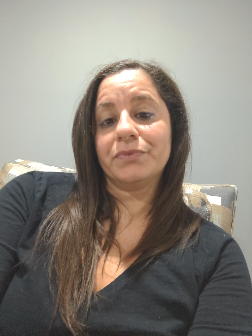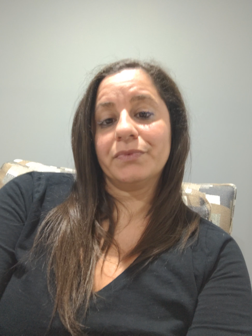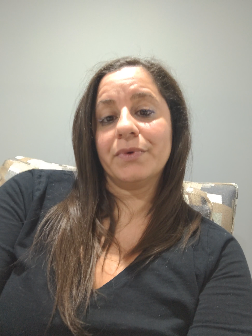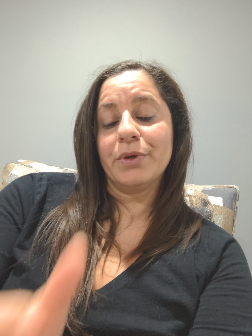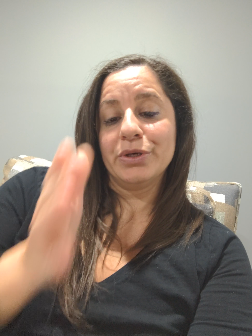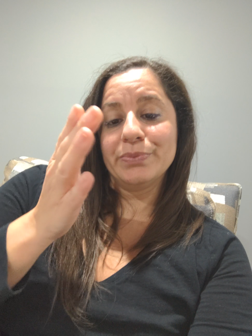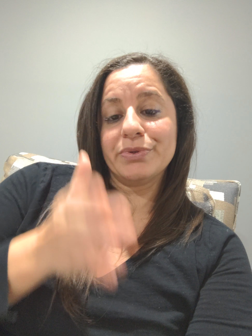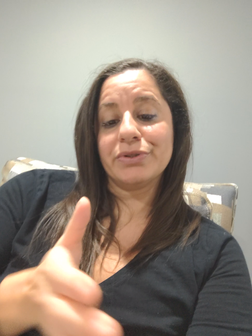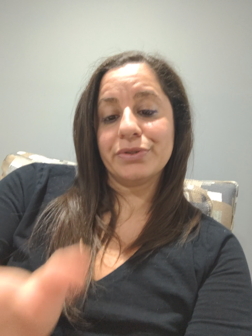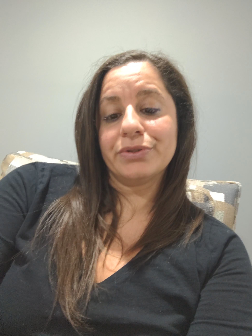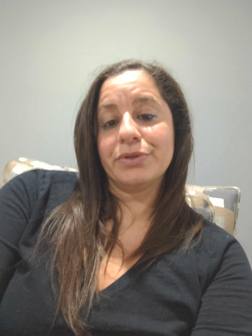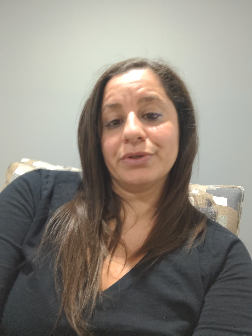person